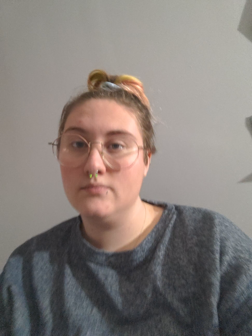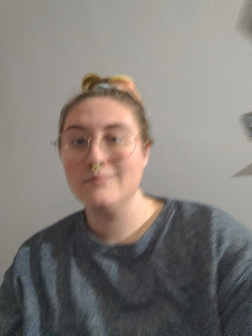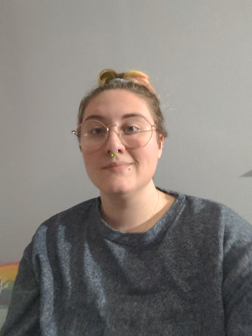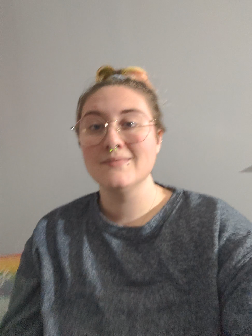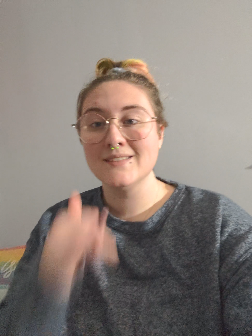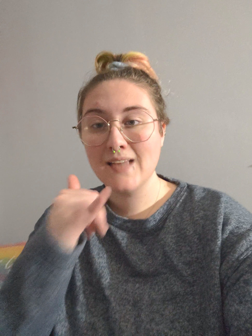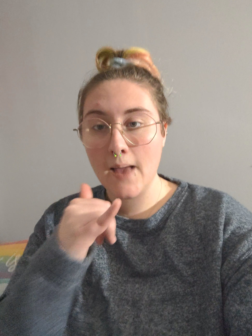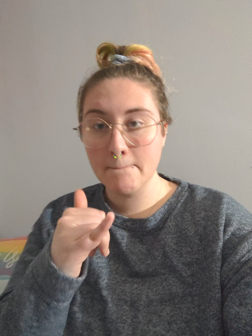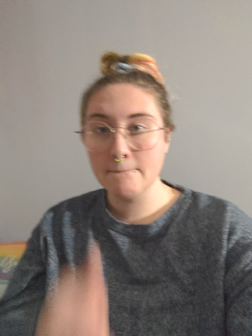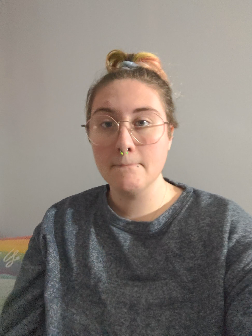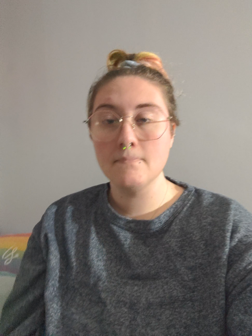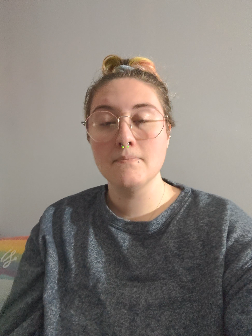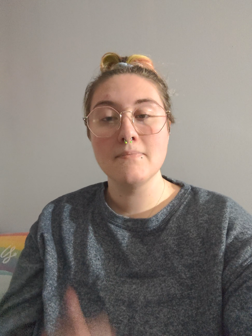same